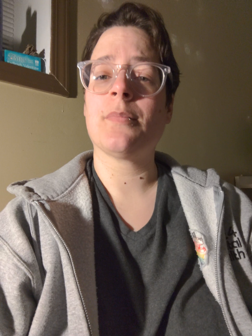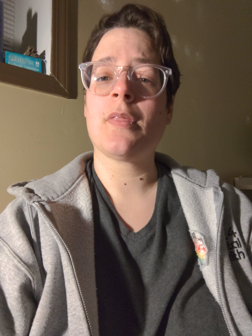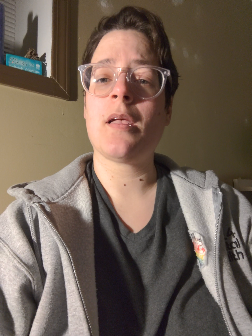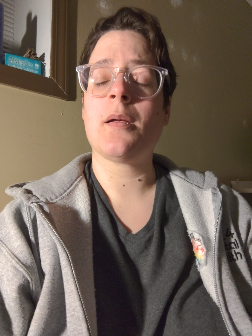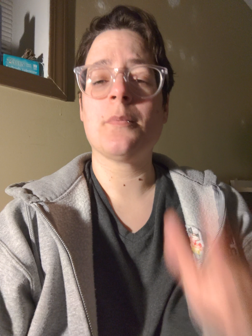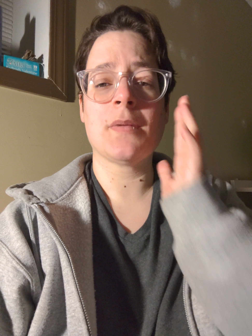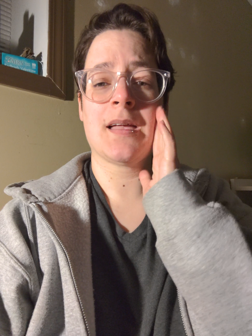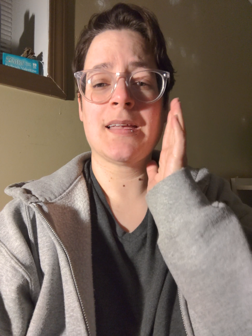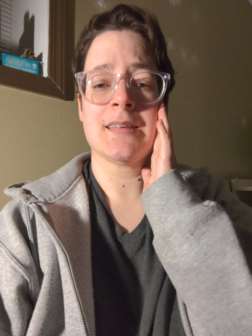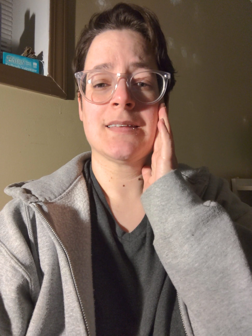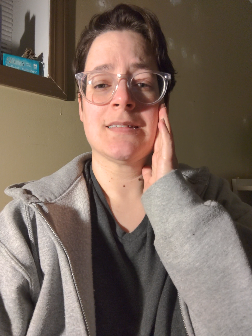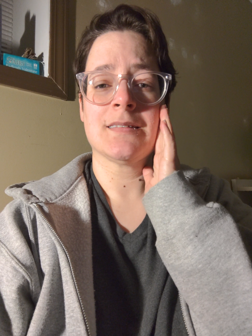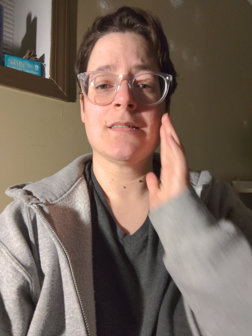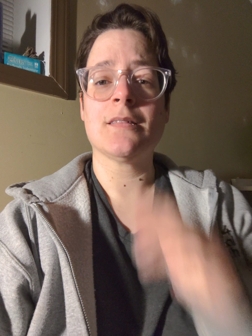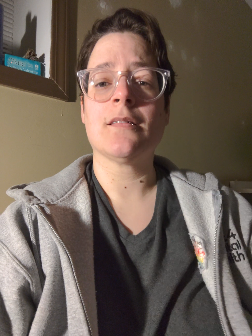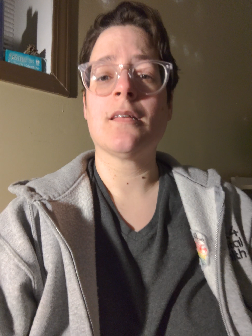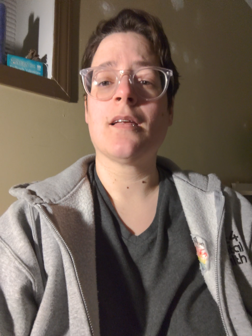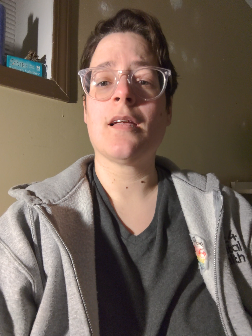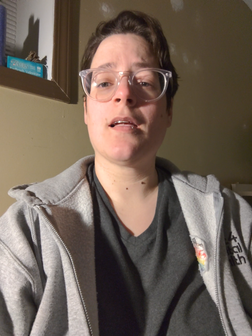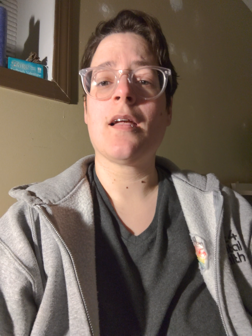bed